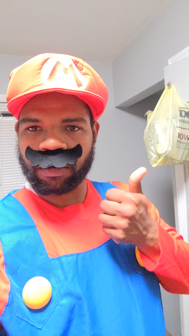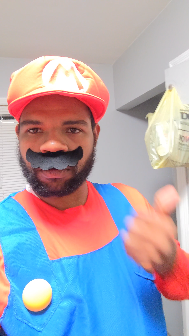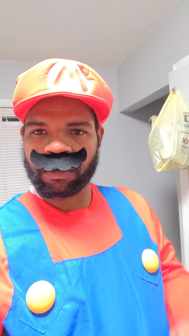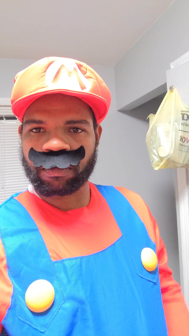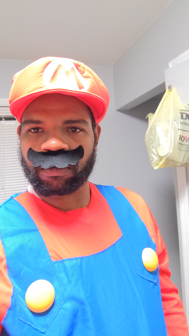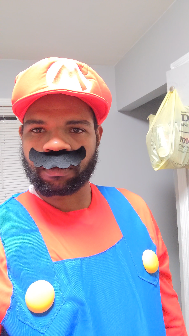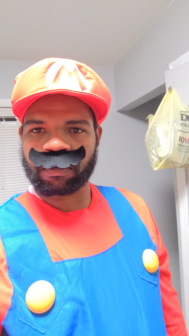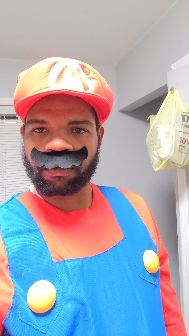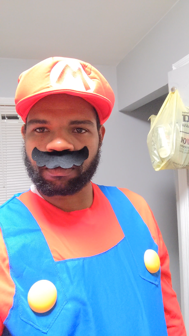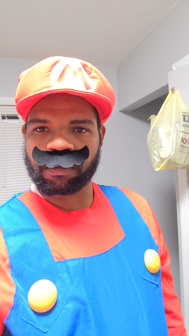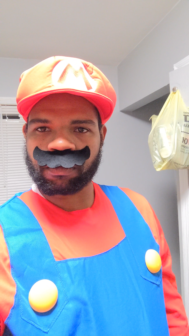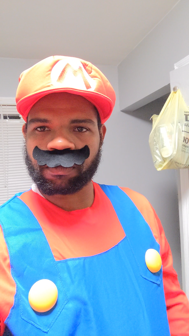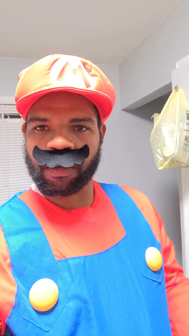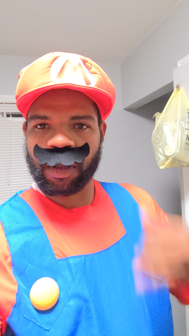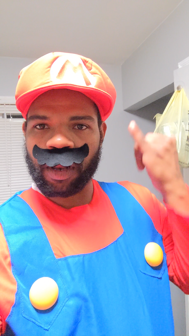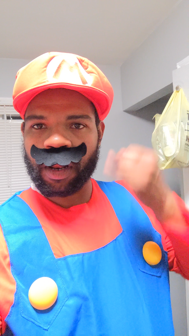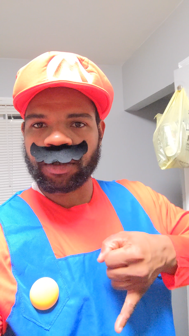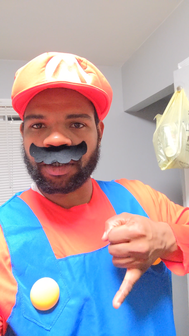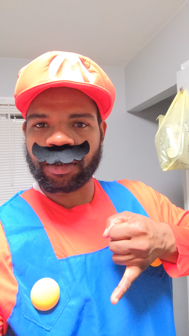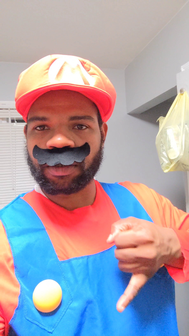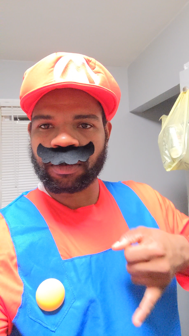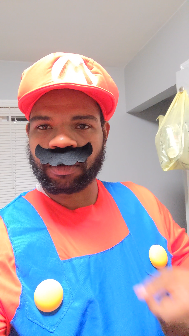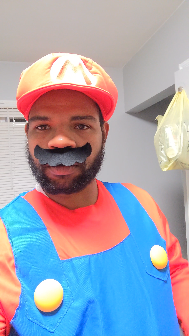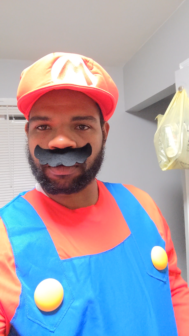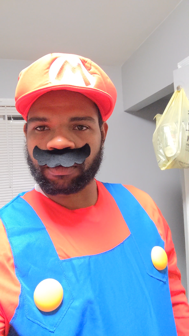last